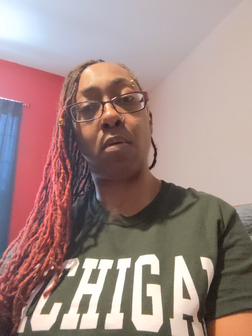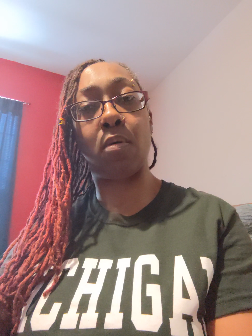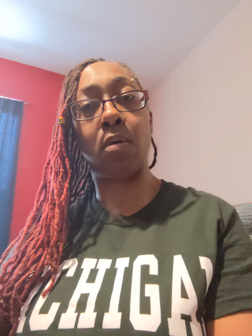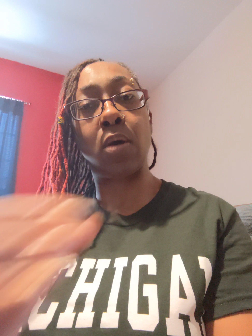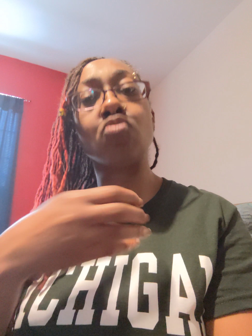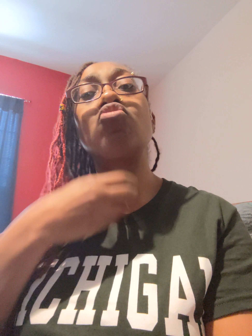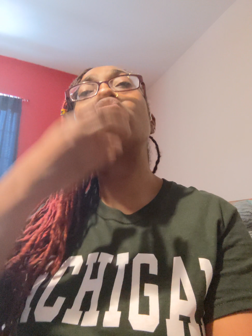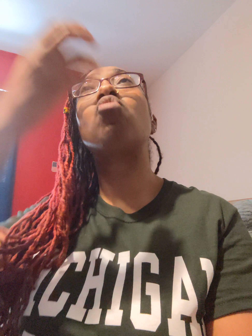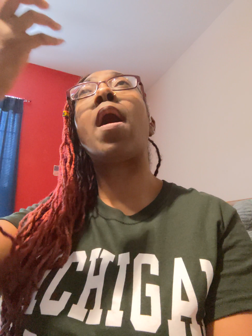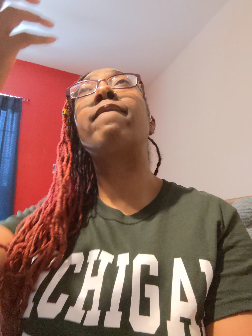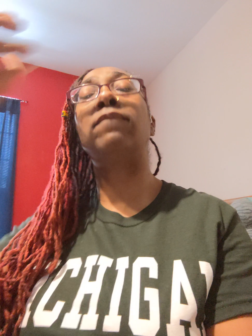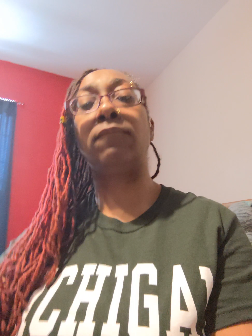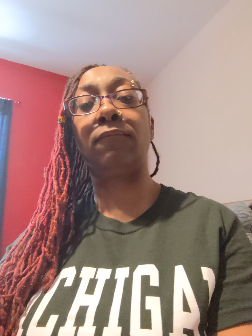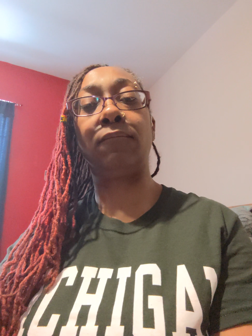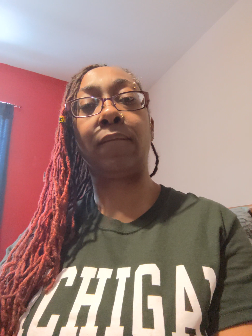giraffe